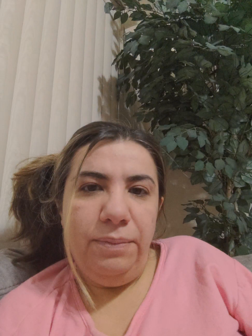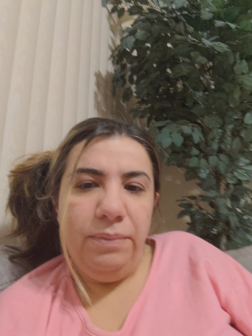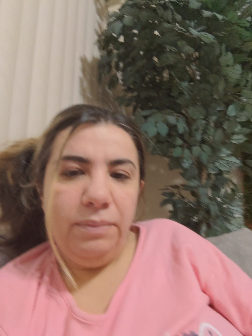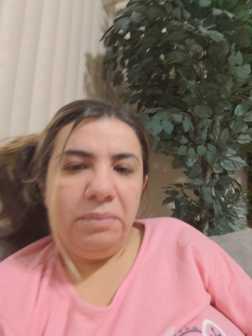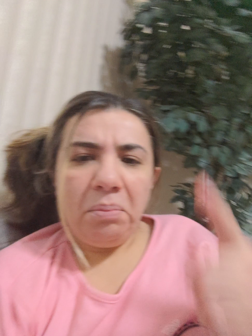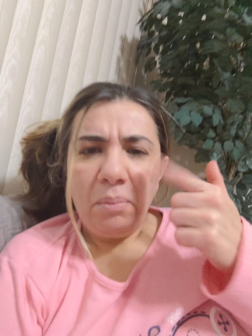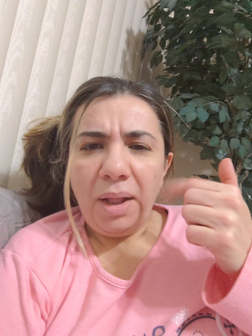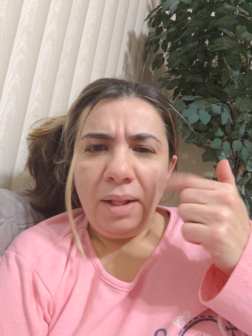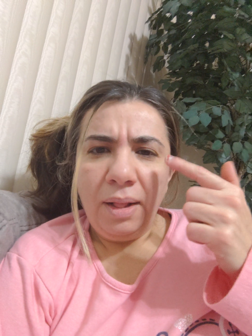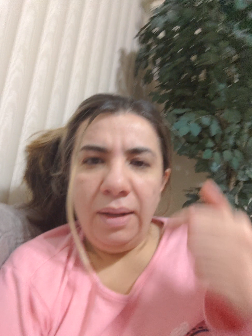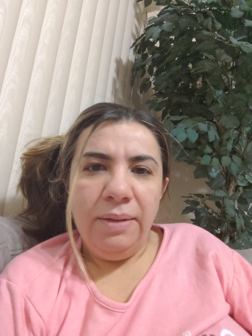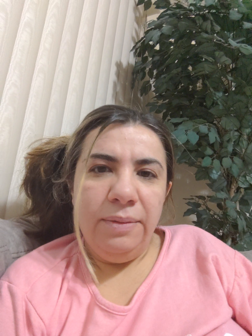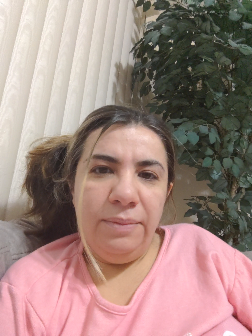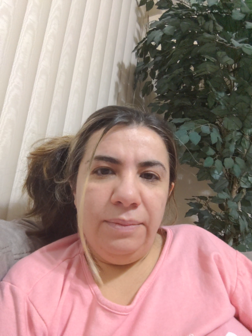cry